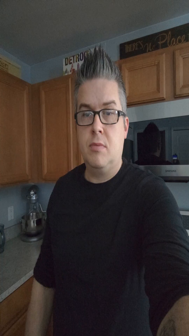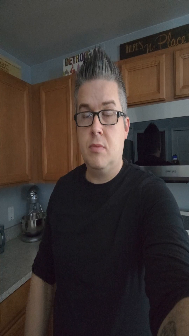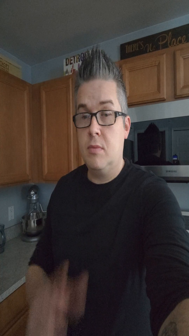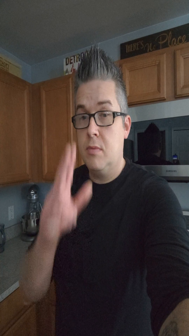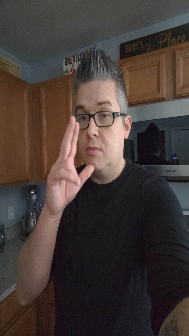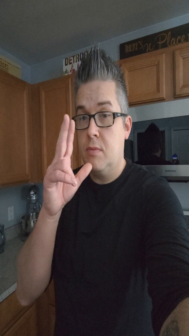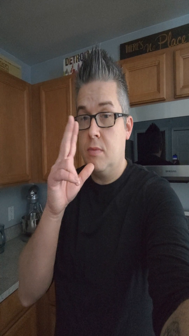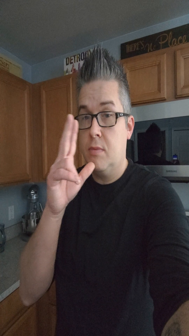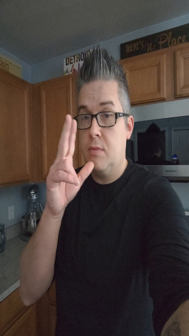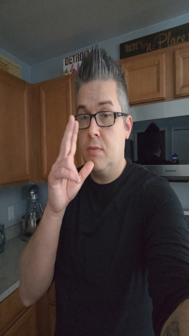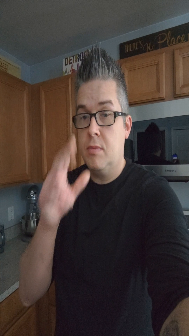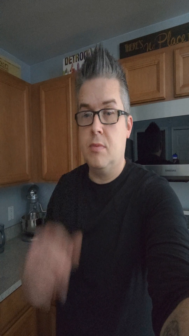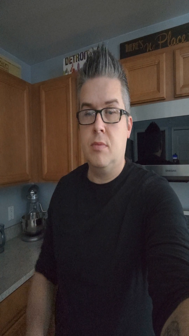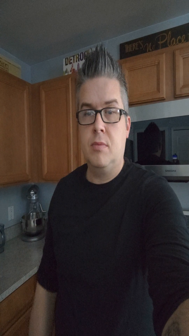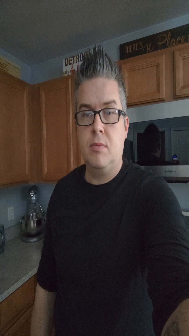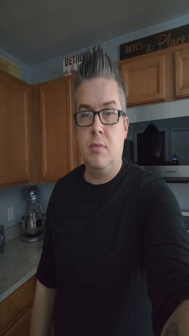hen